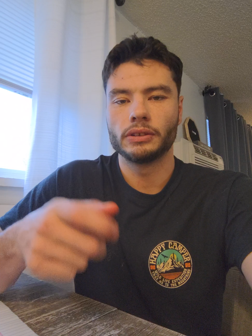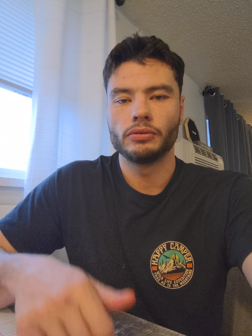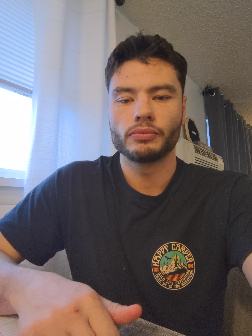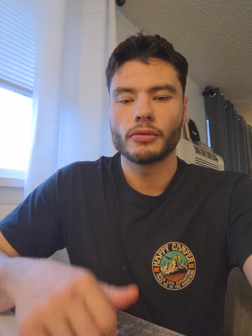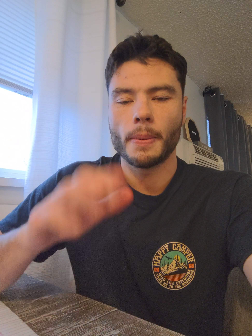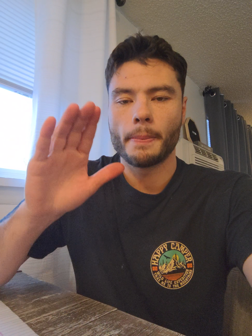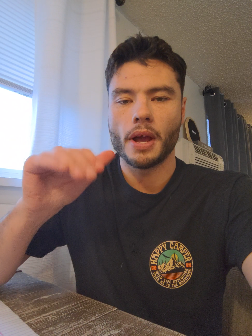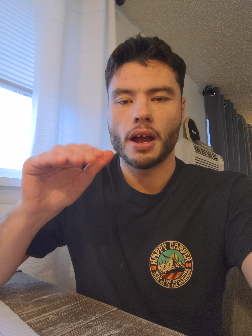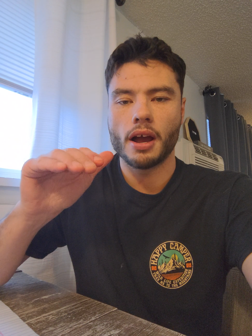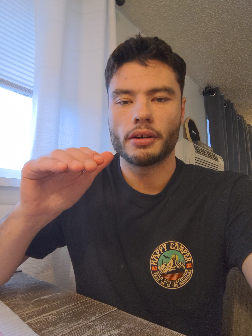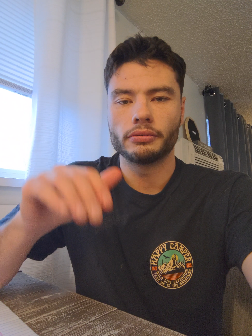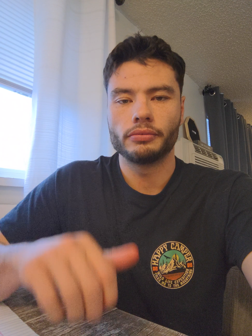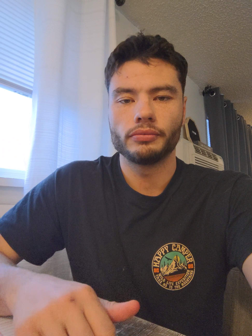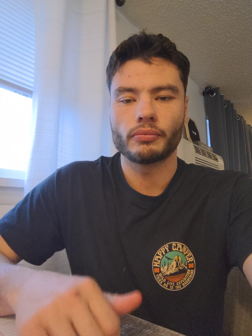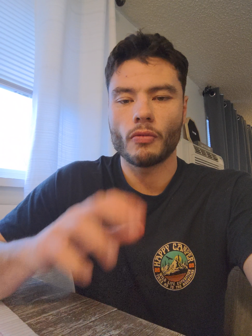bye